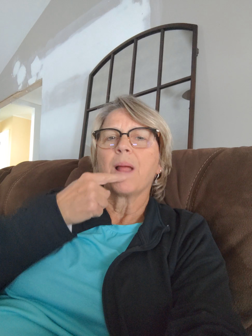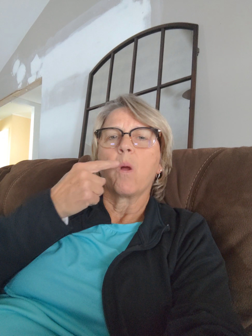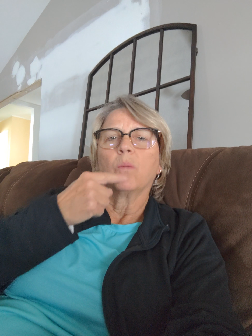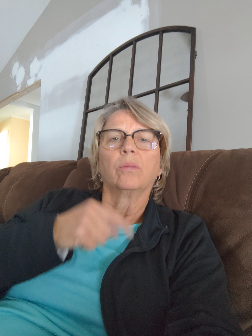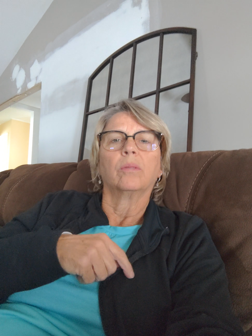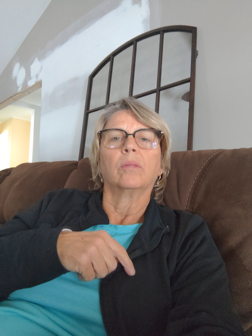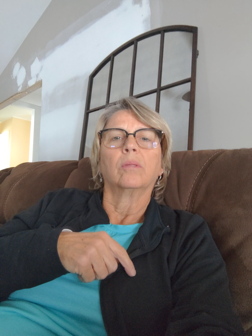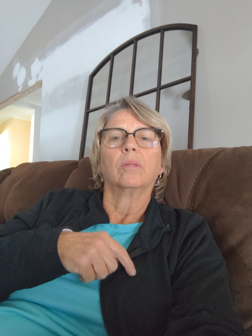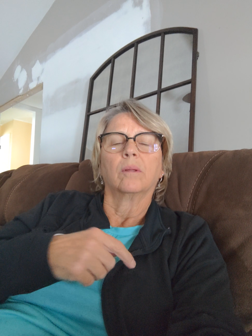mouth